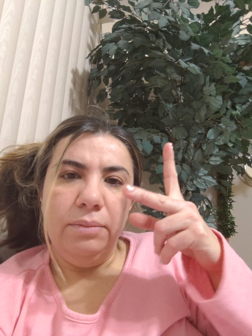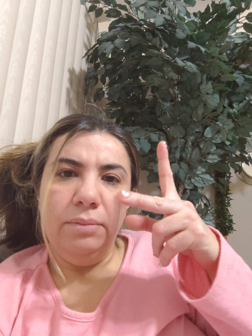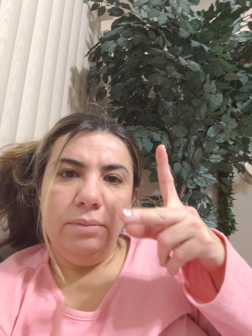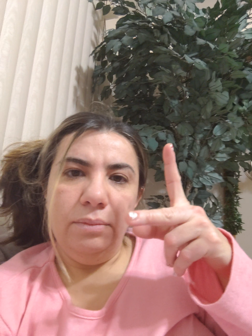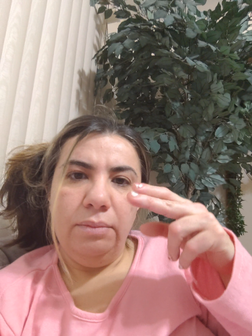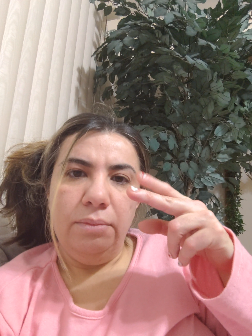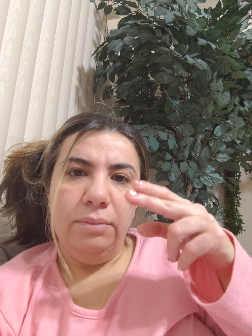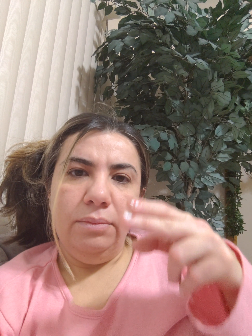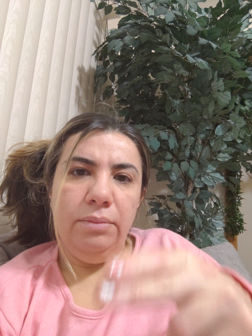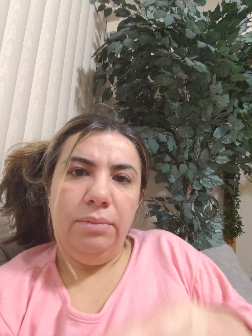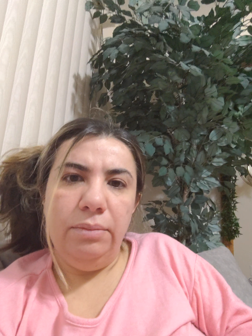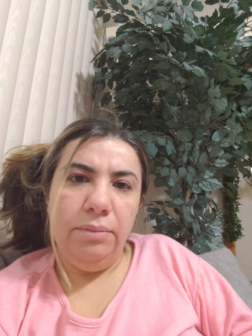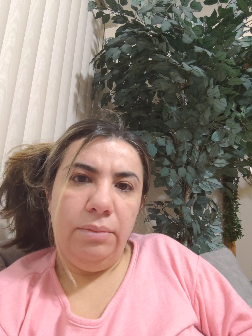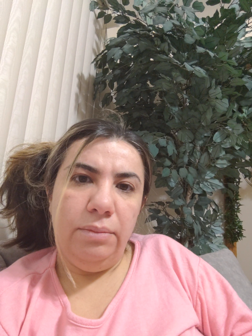cut